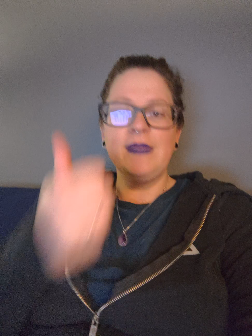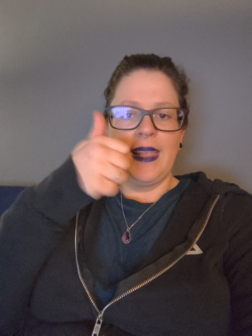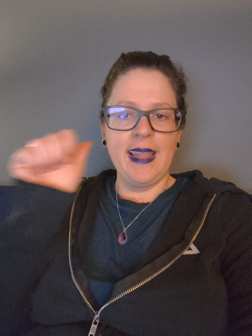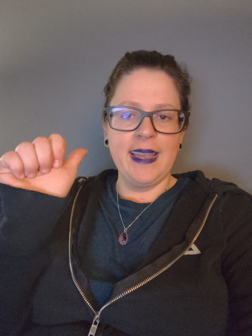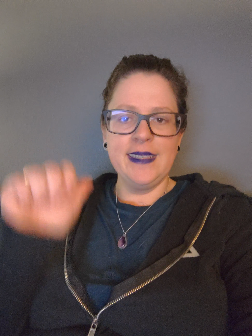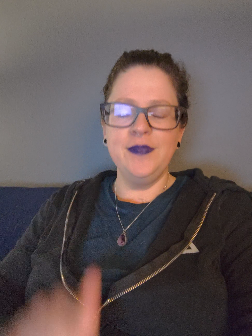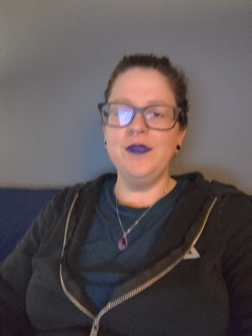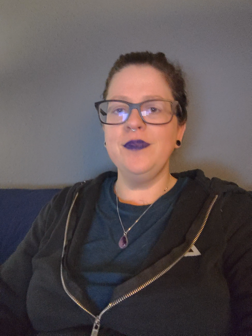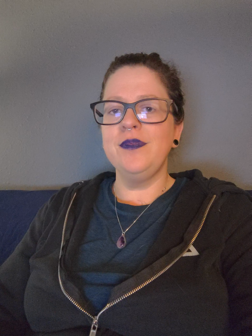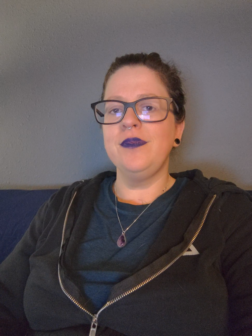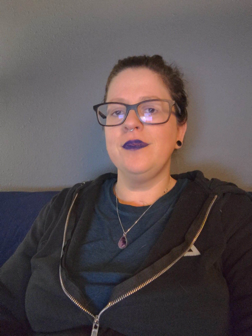any